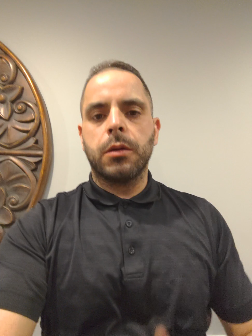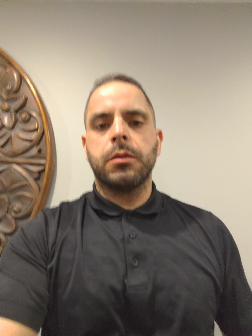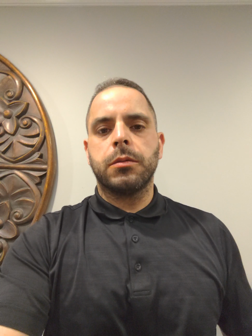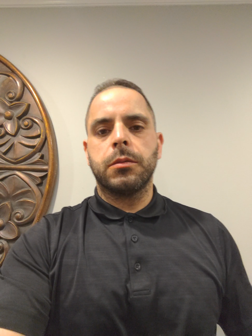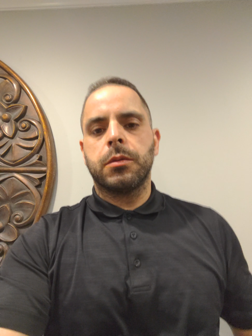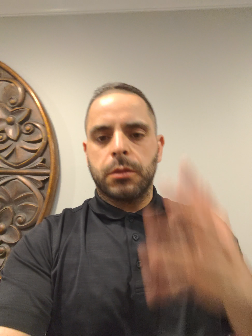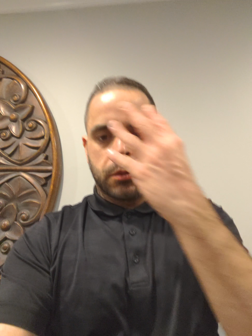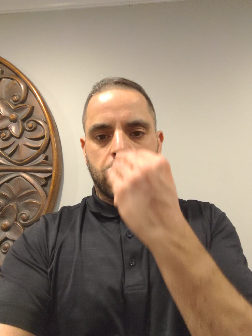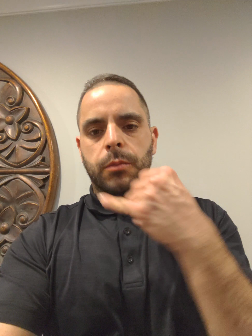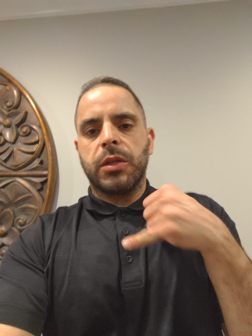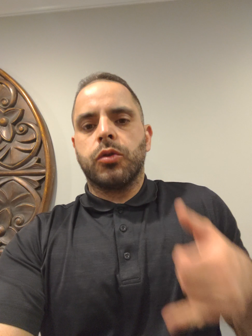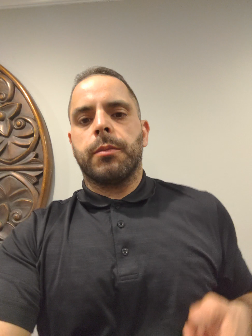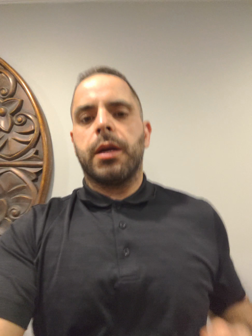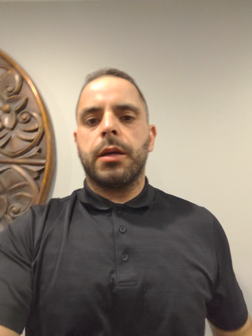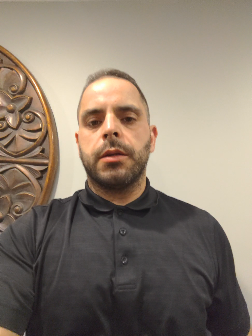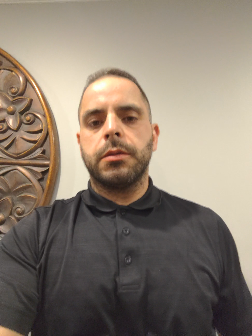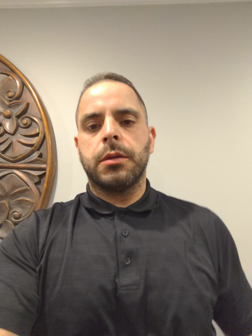pajamas